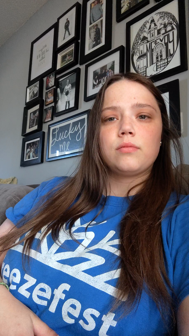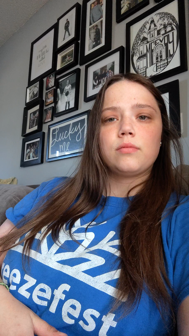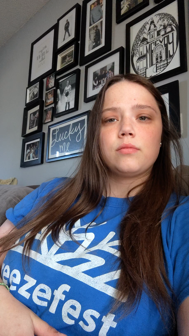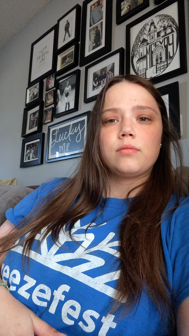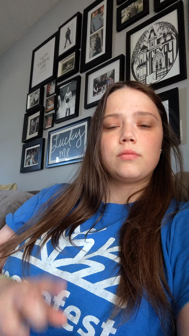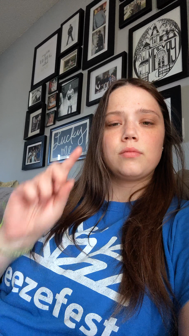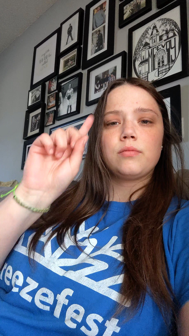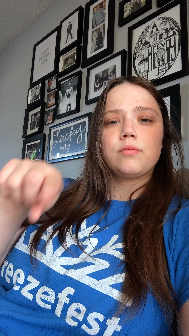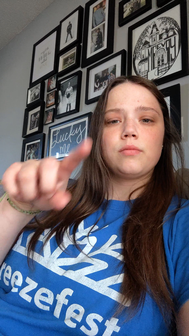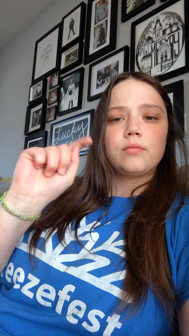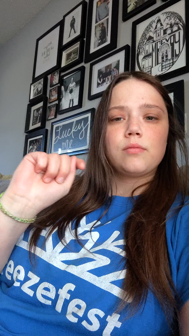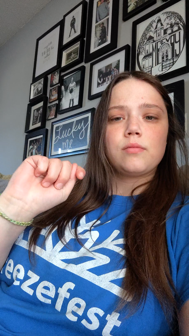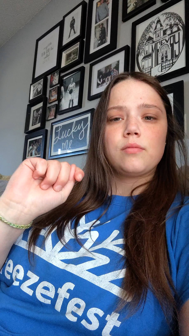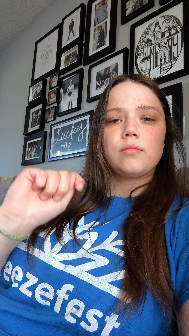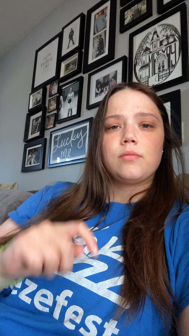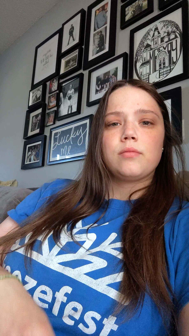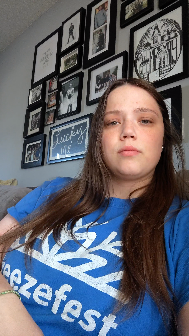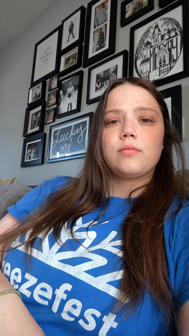go potty